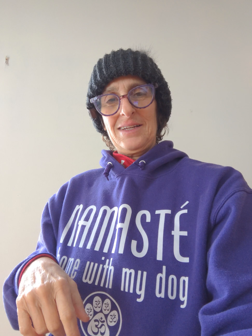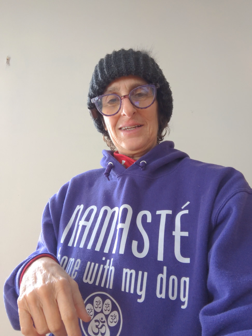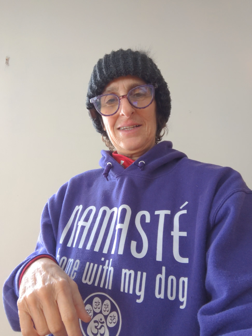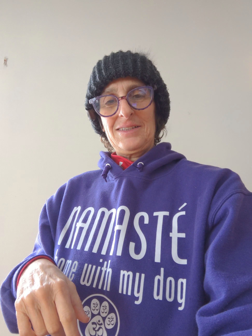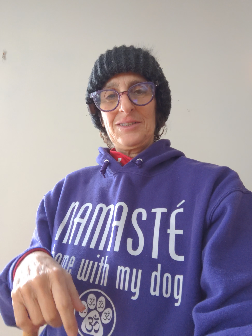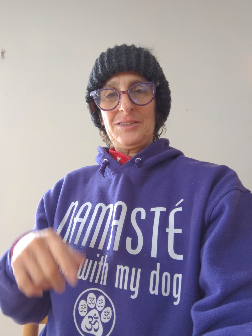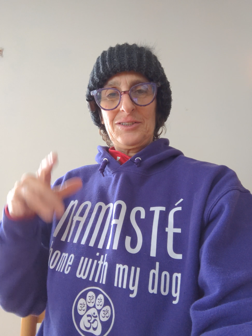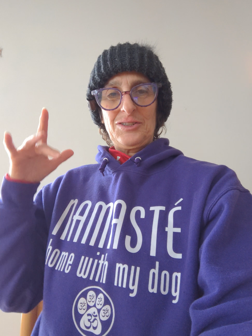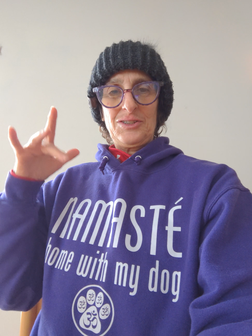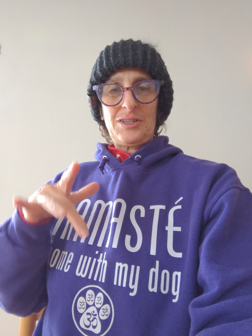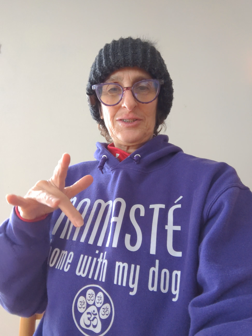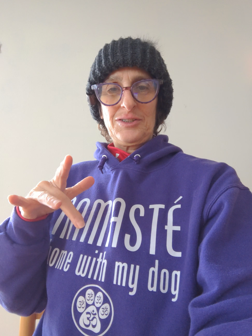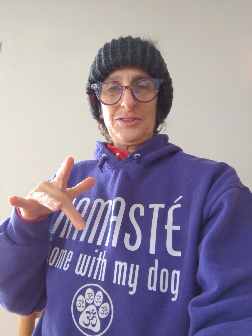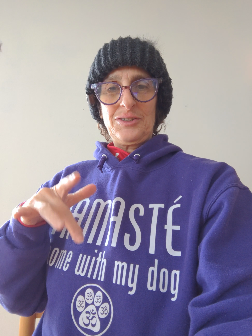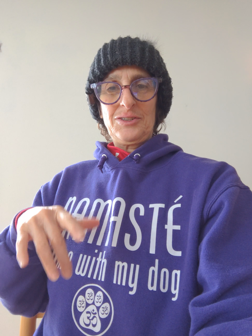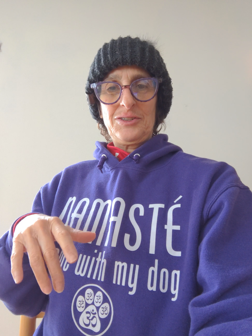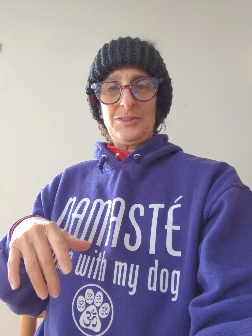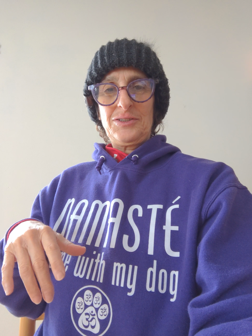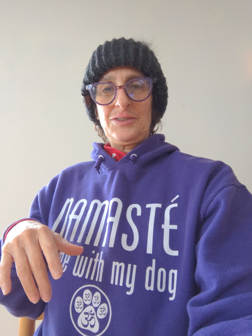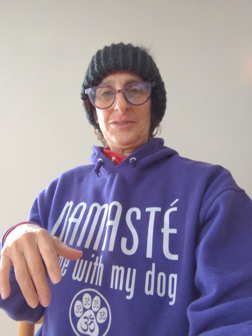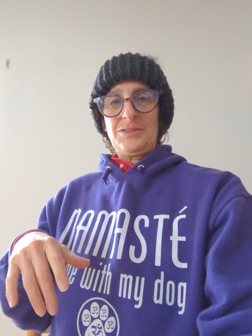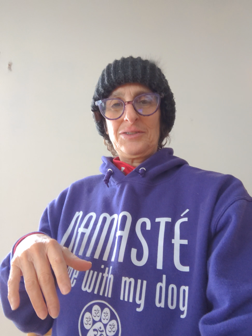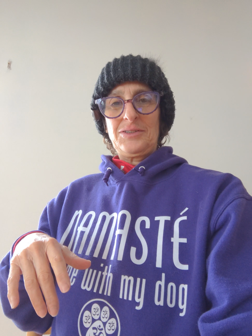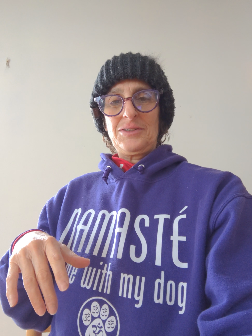touch